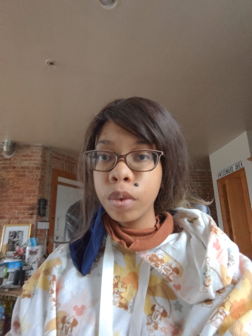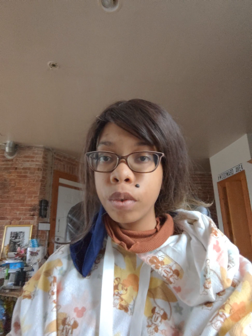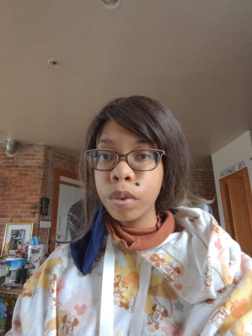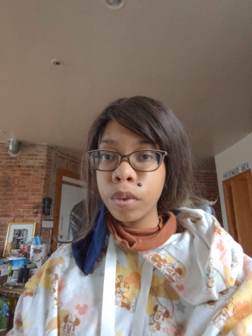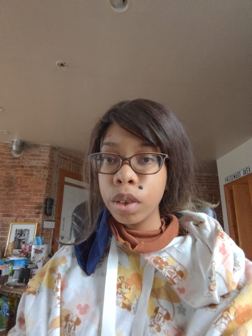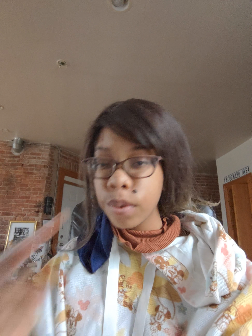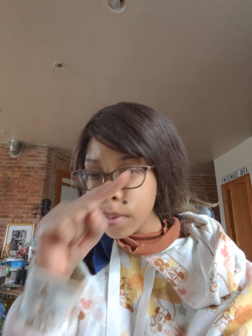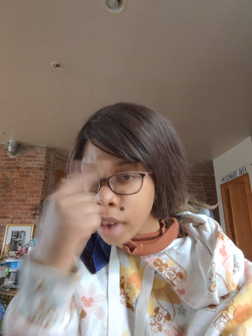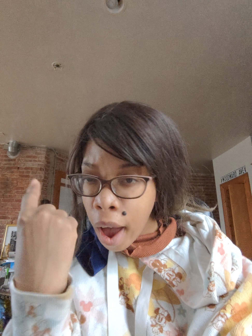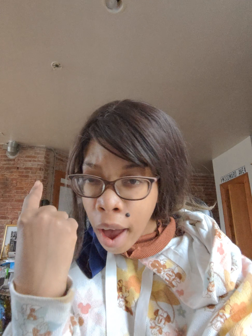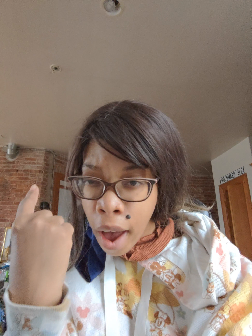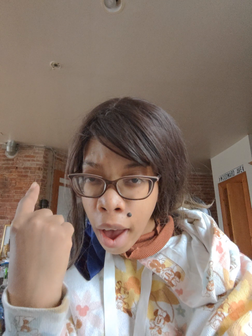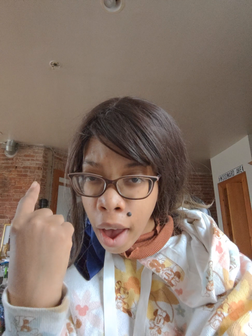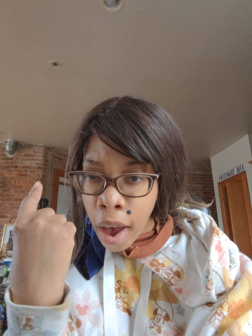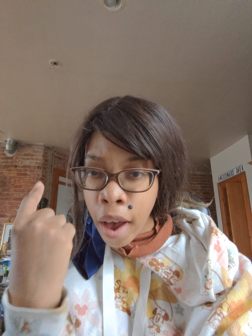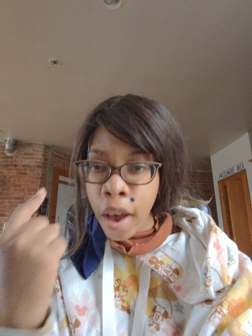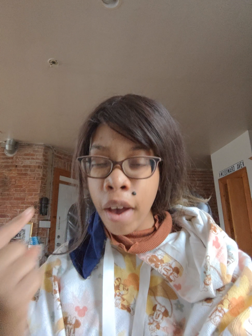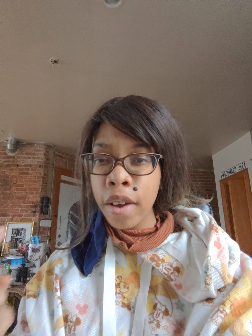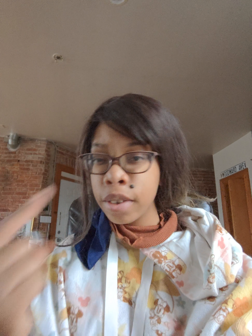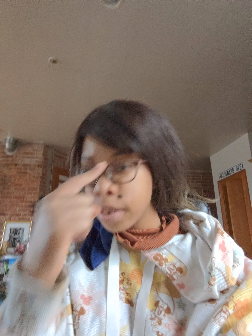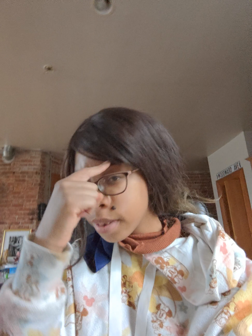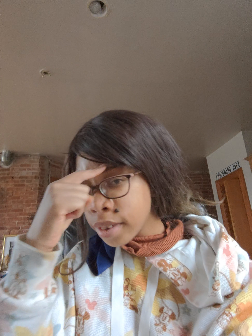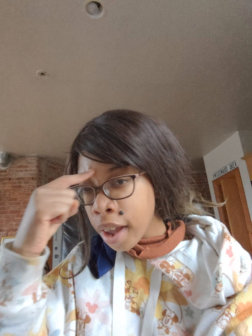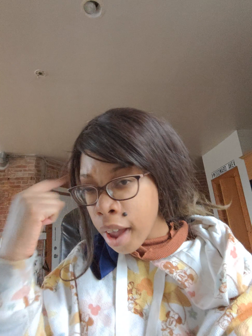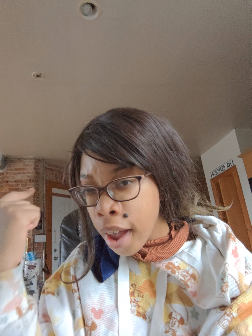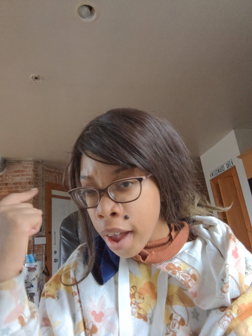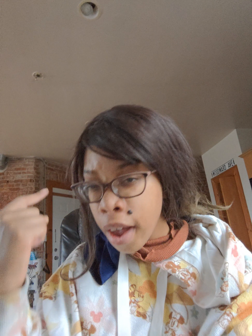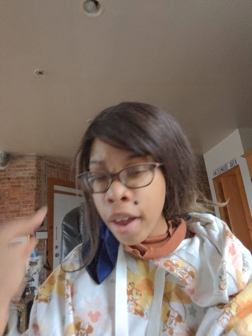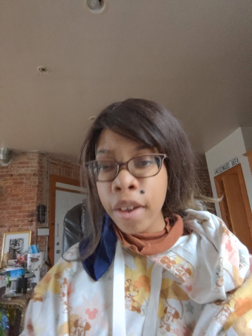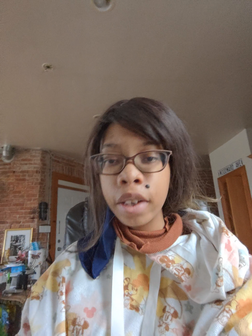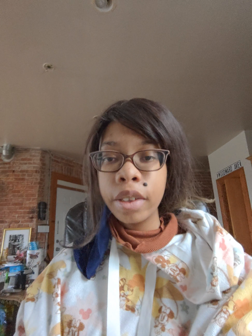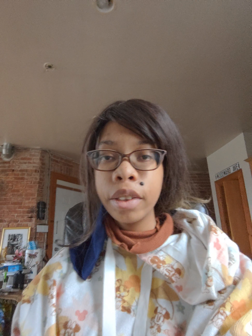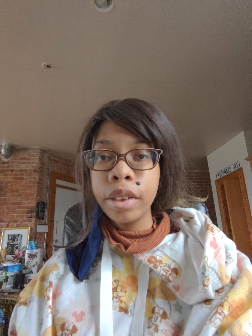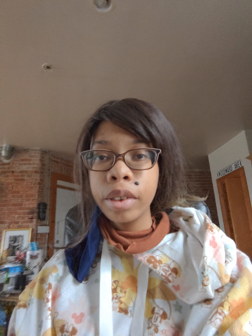black